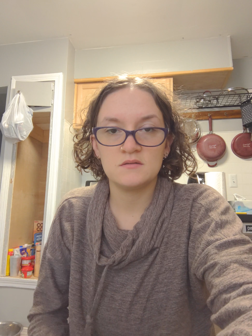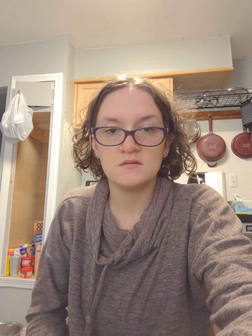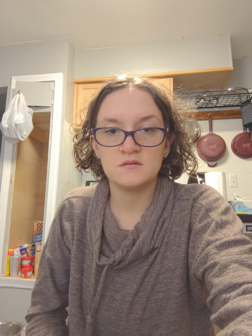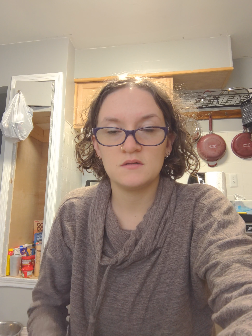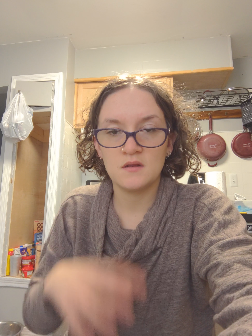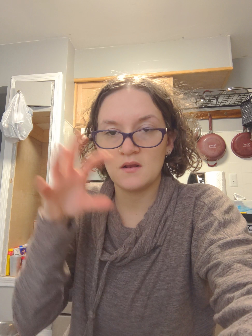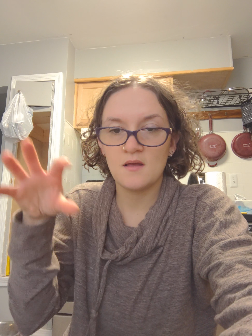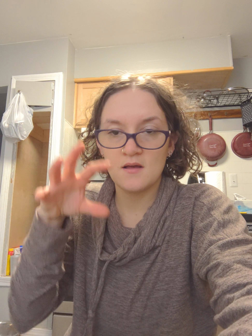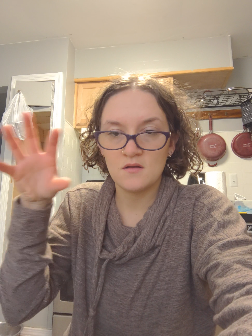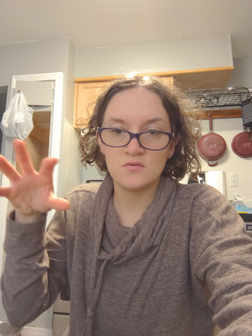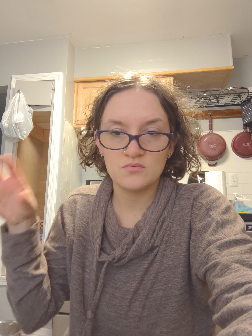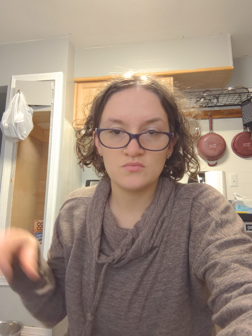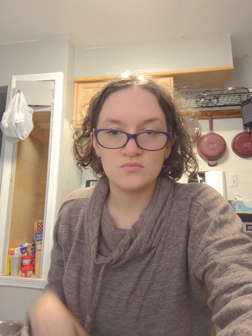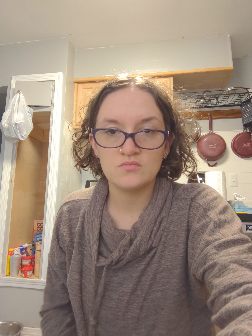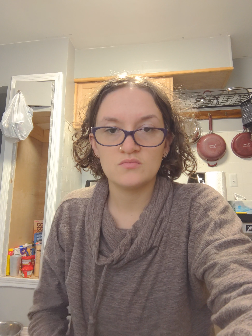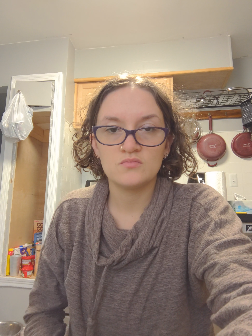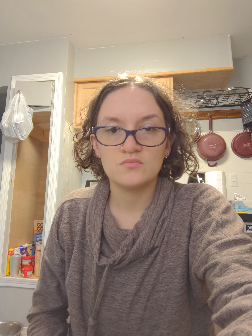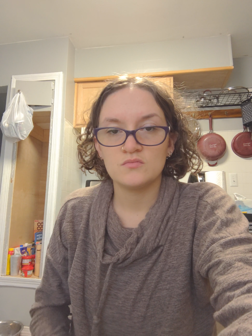cloud